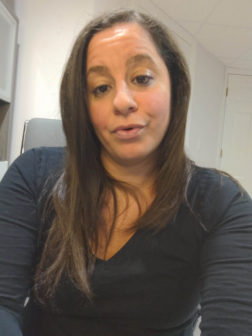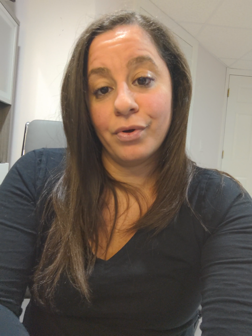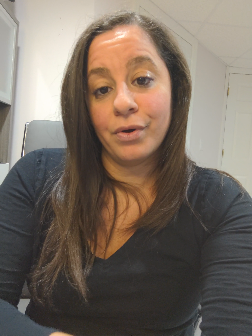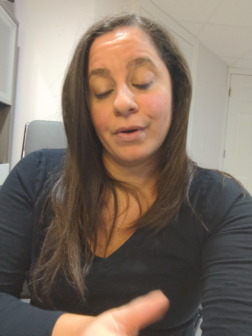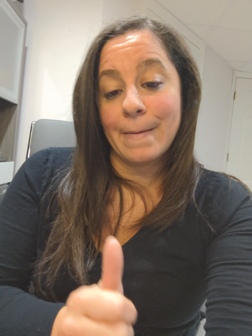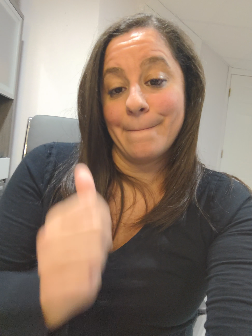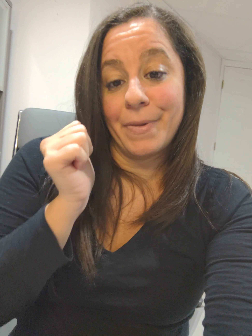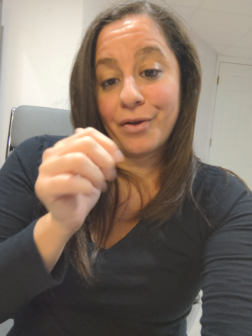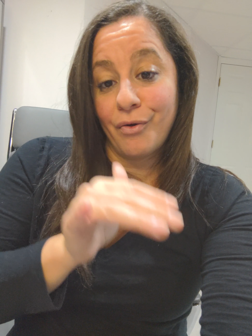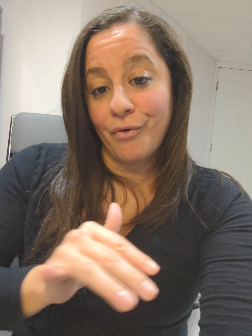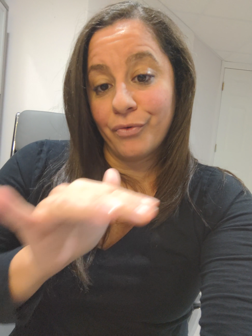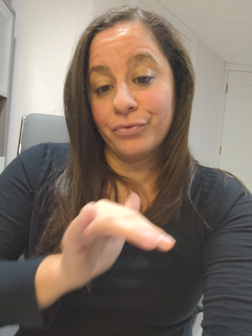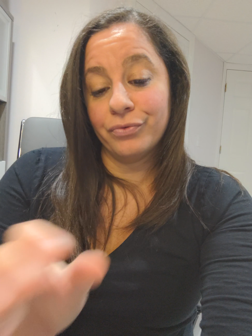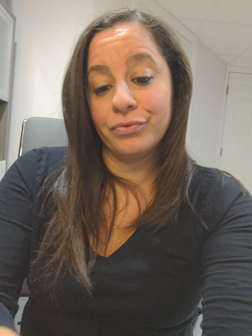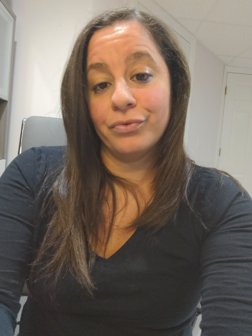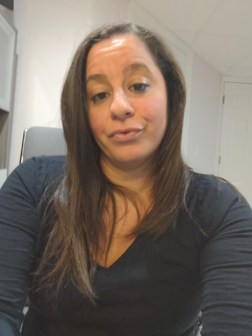backyard